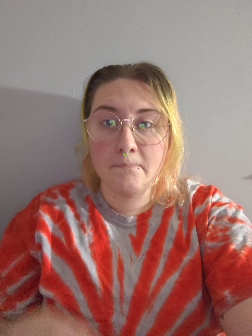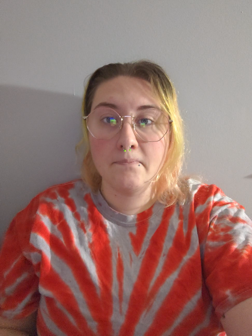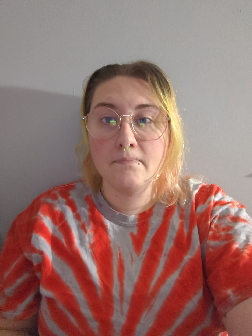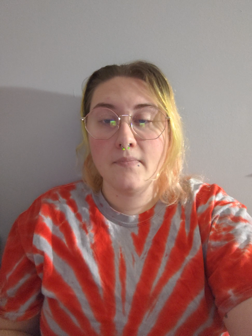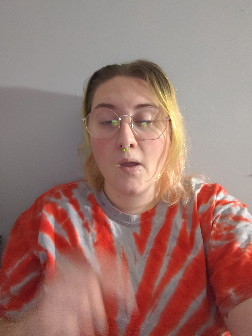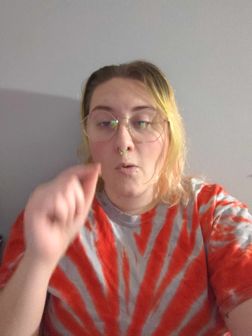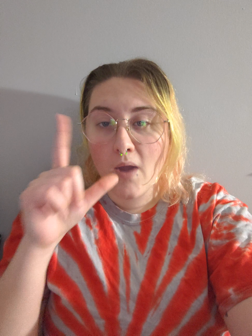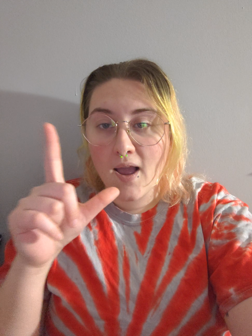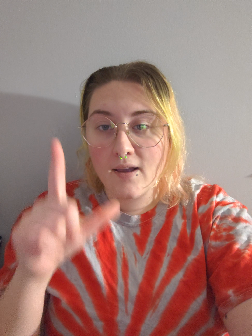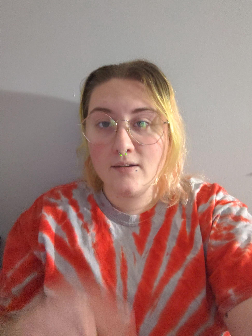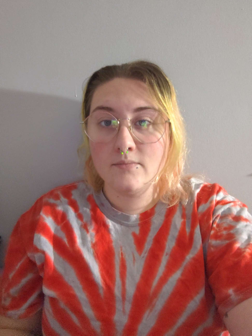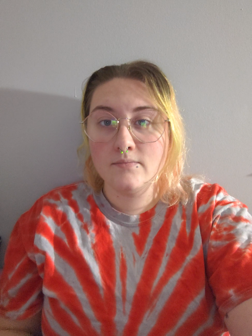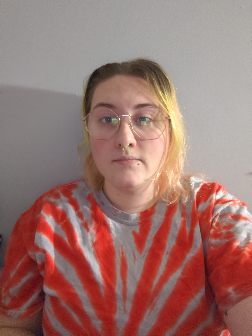awake